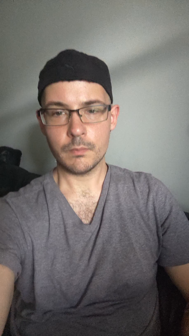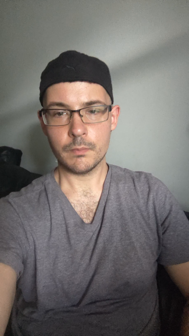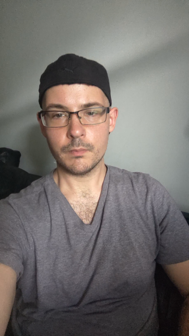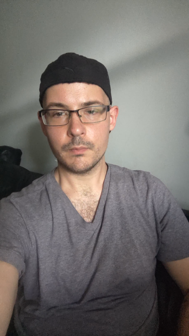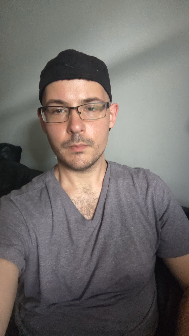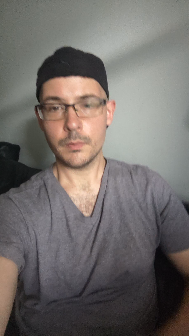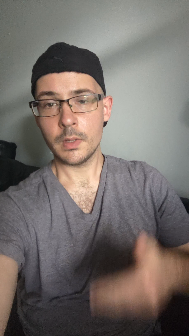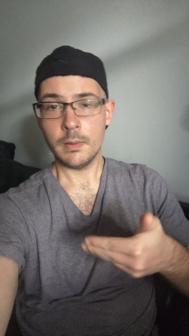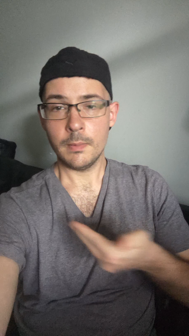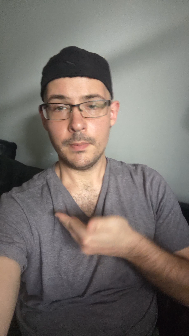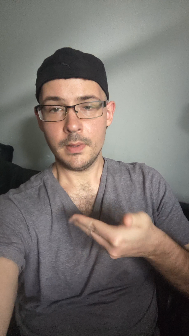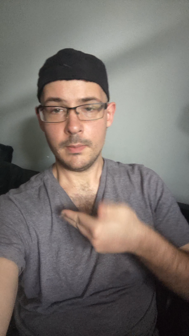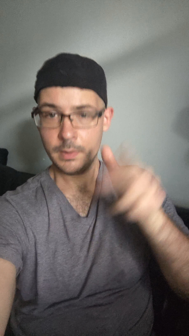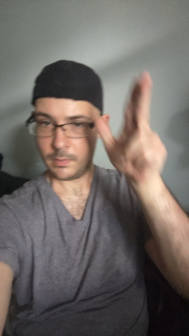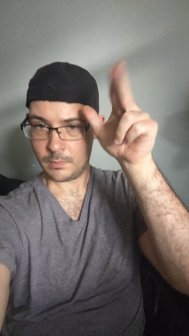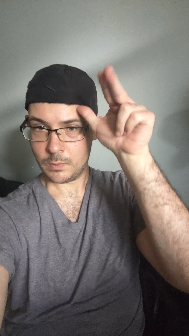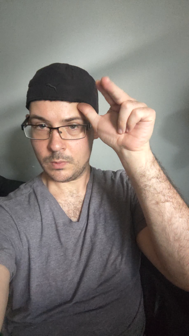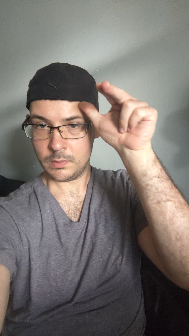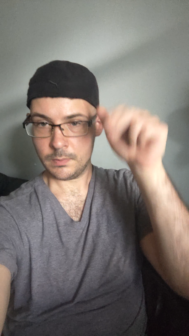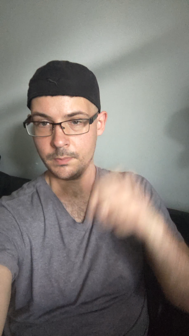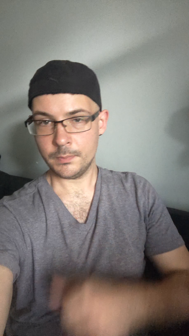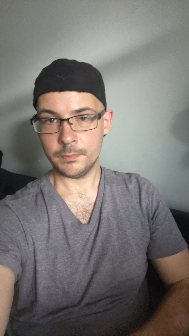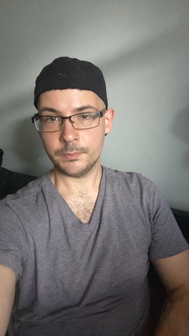pony